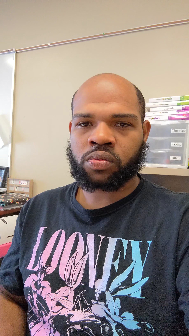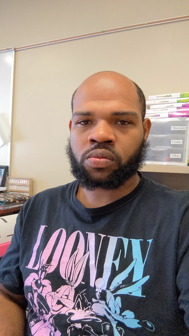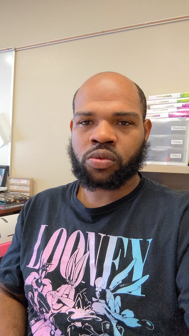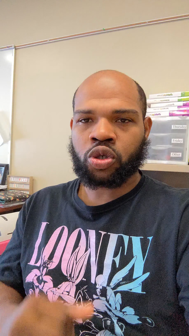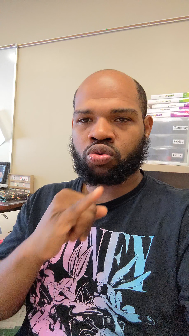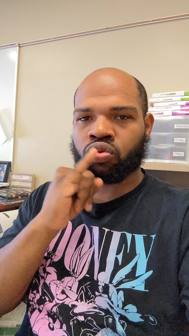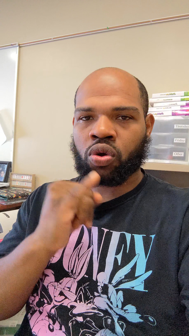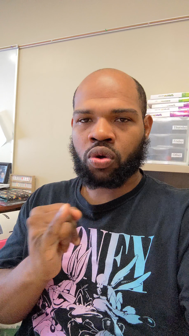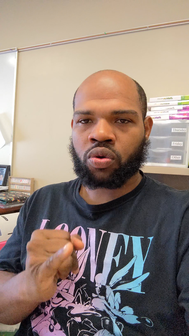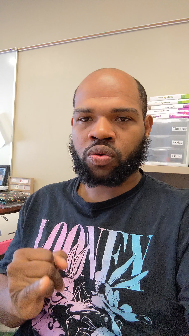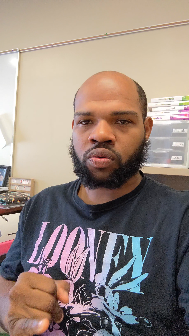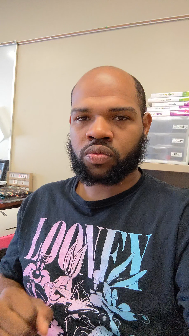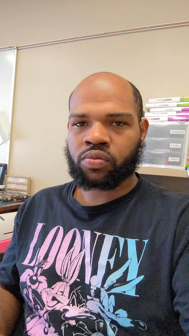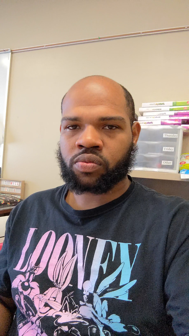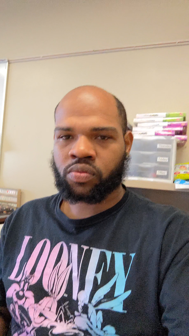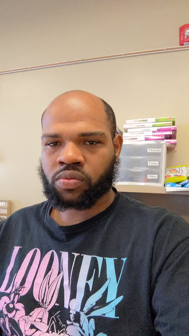draw